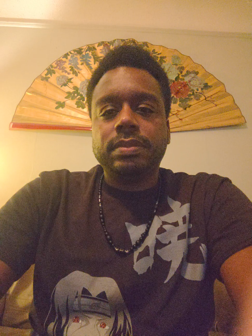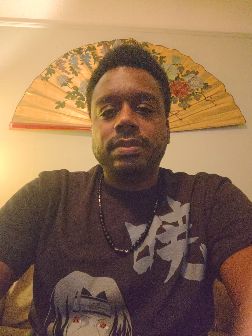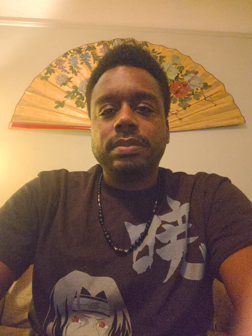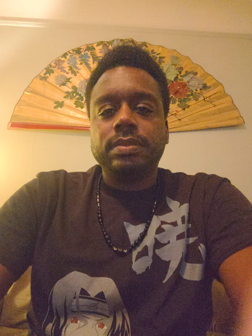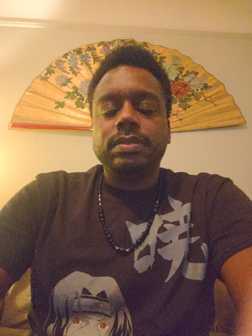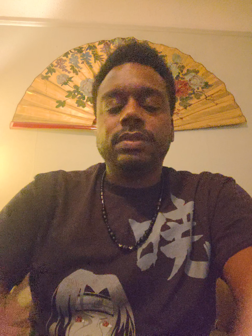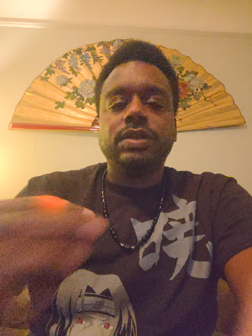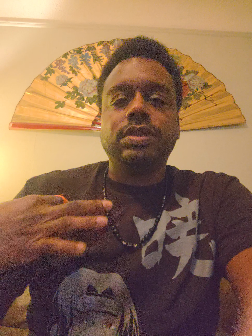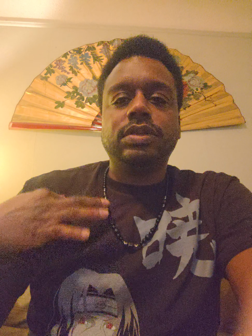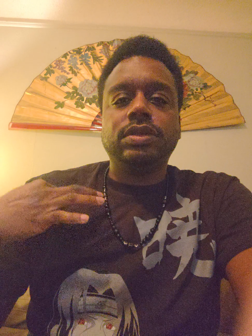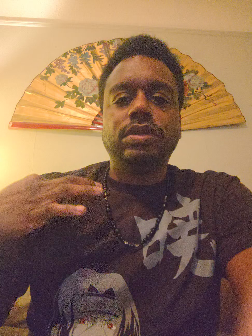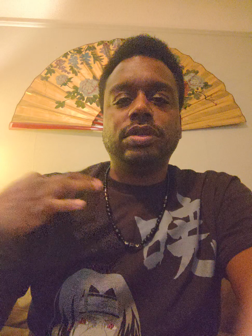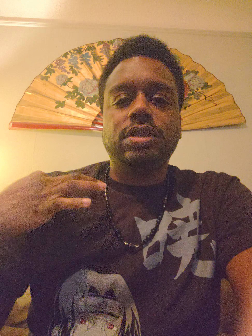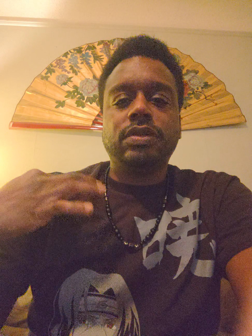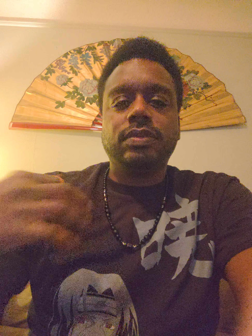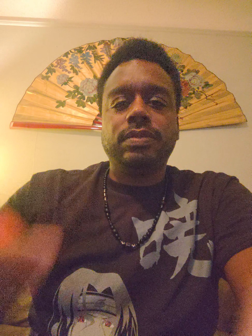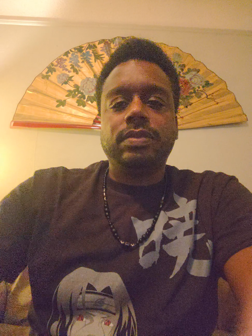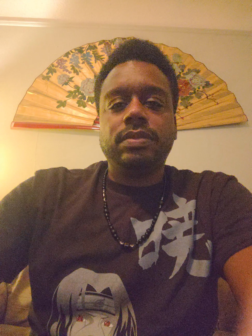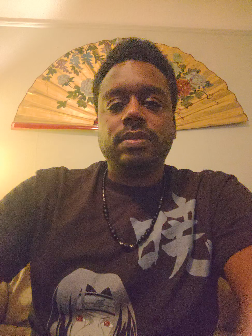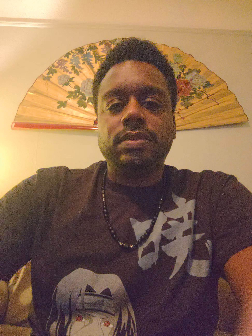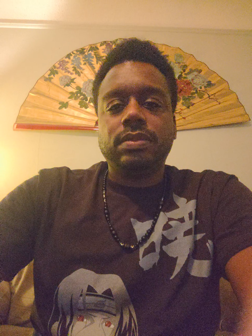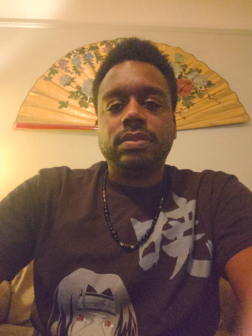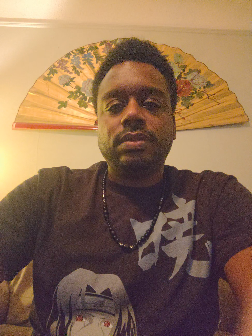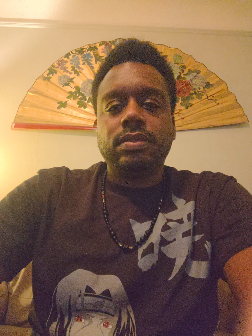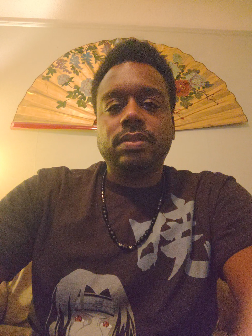shirt